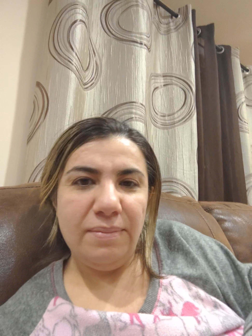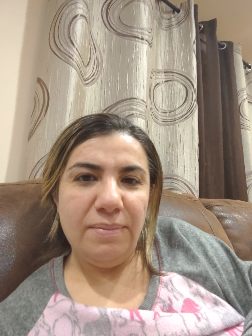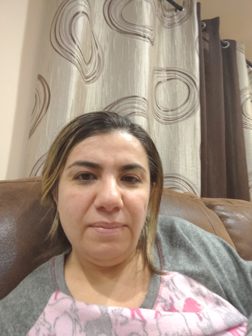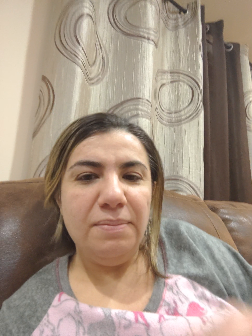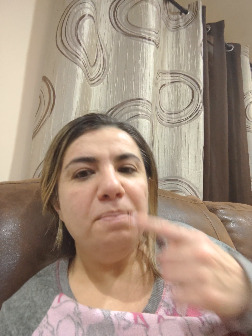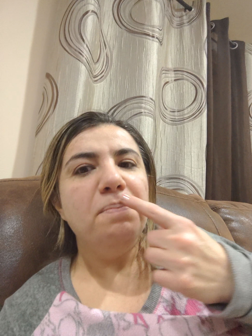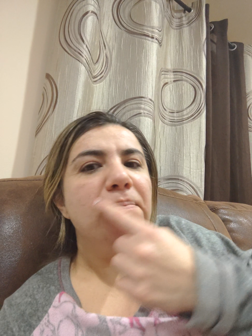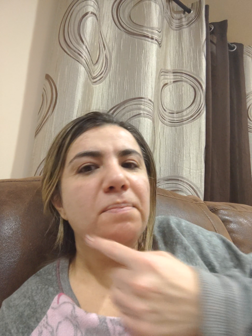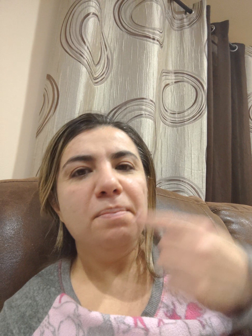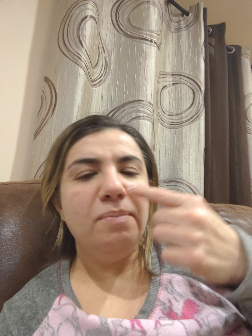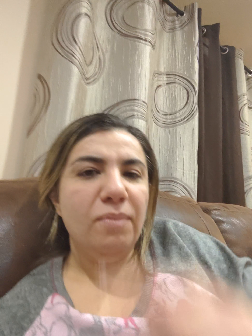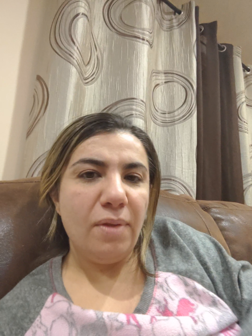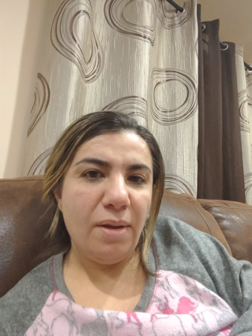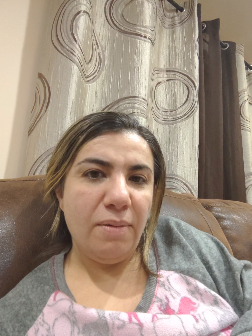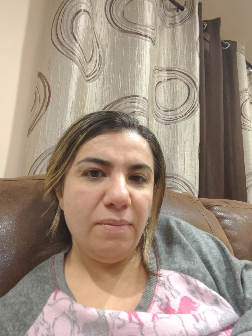mouth